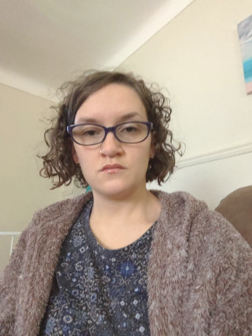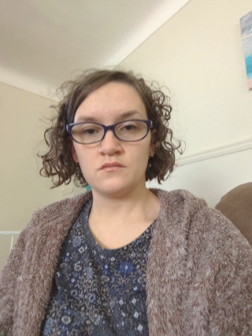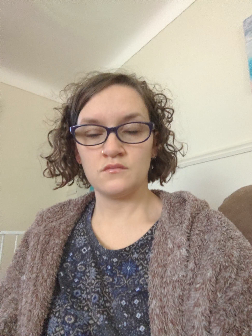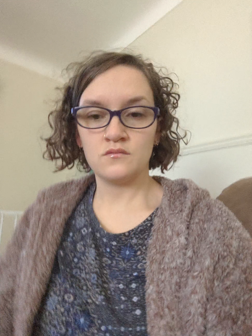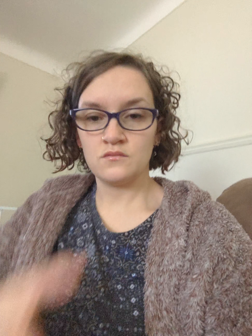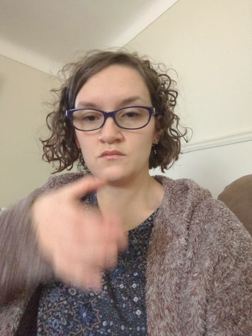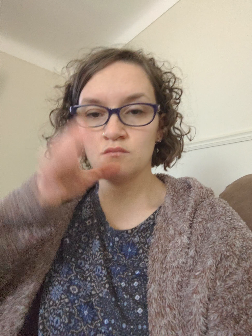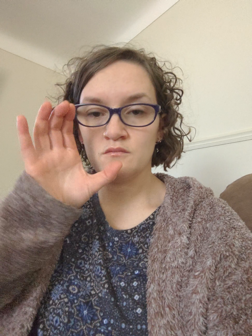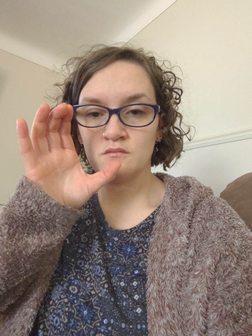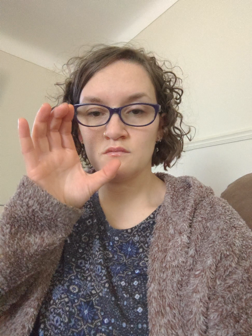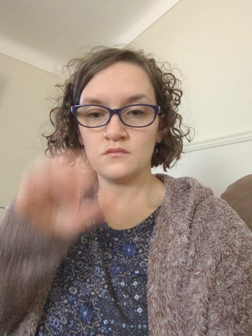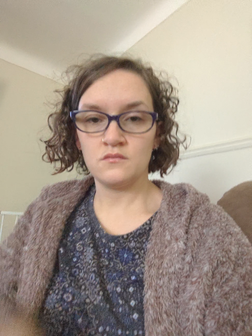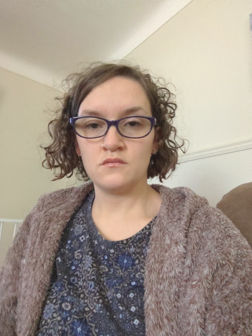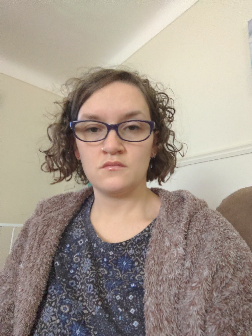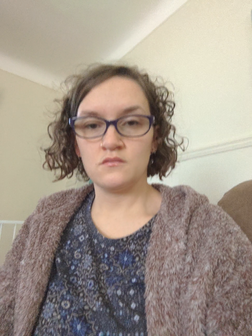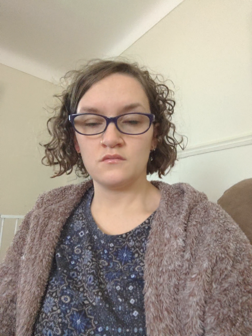drink